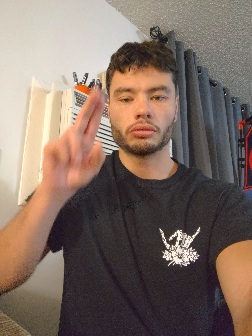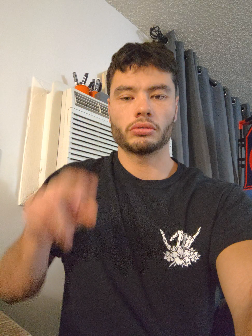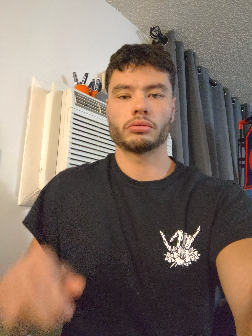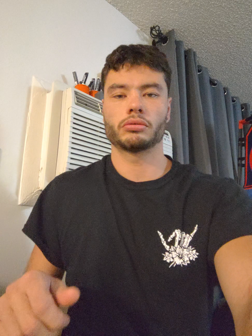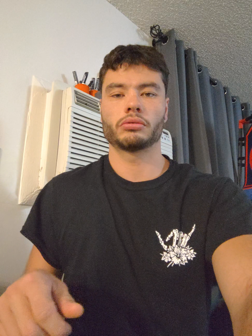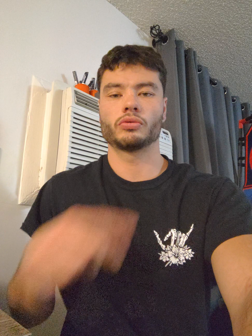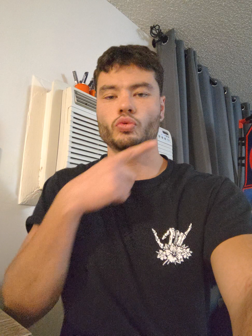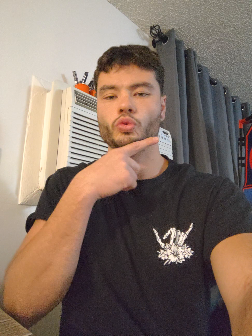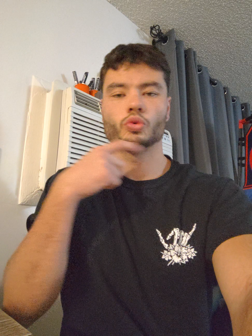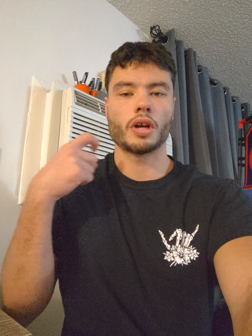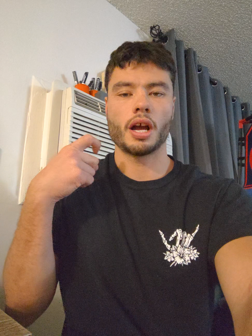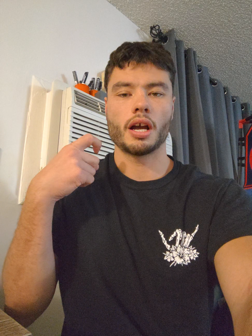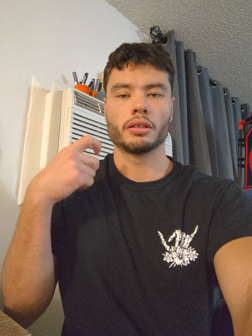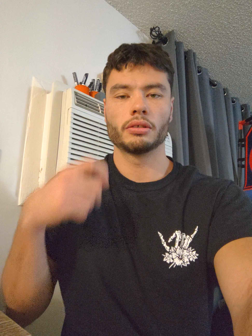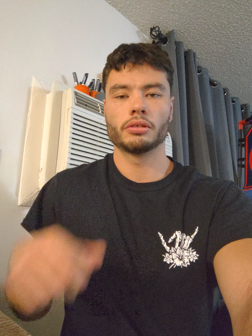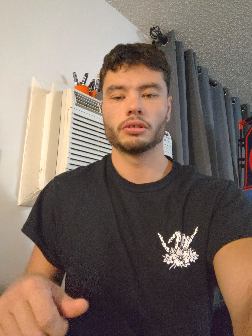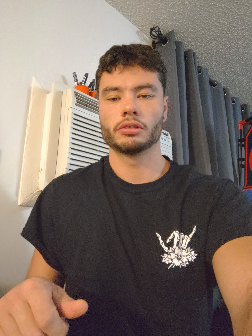dry